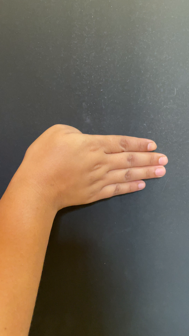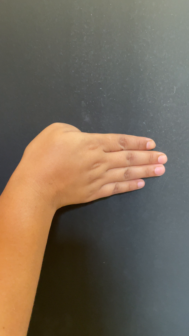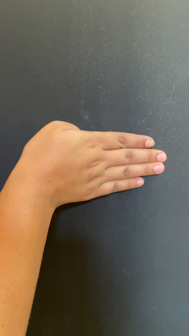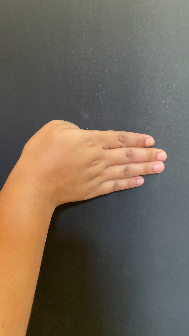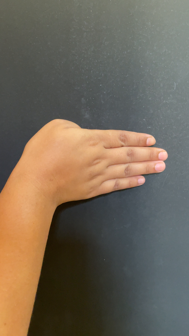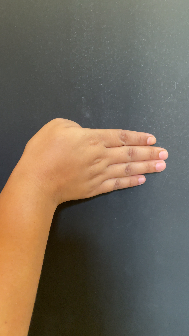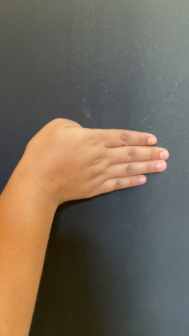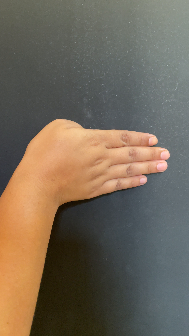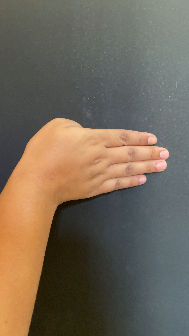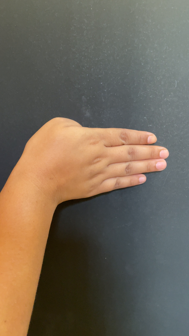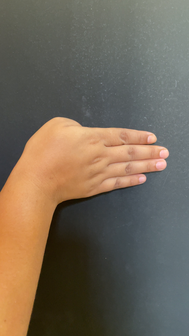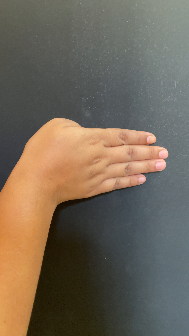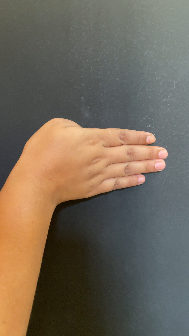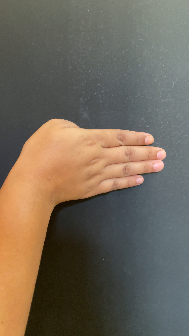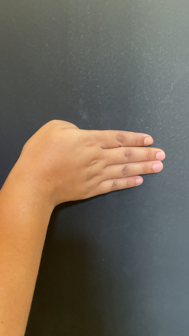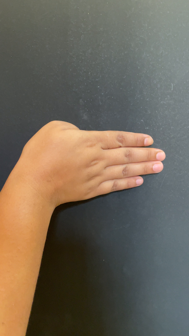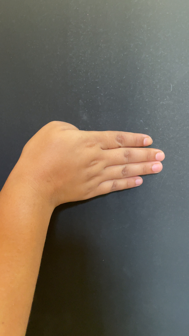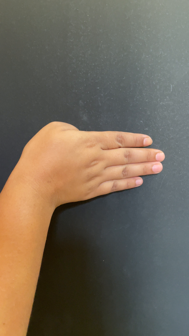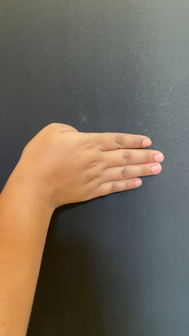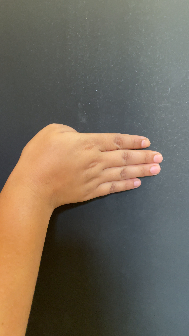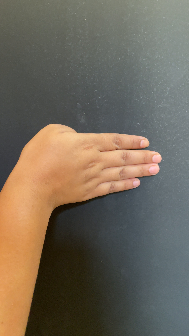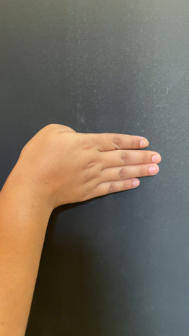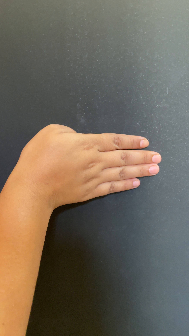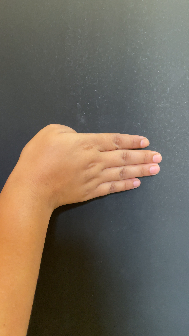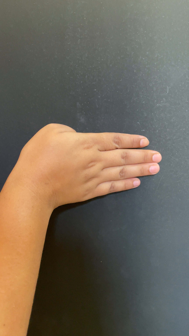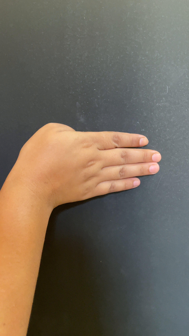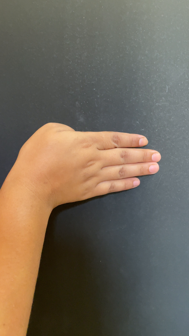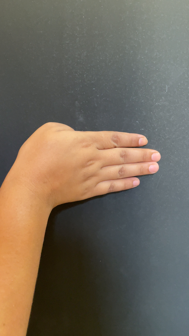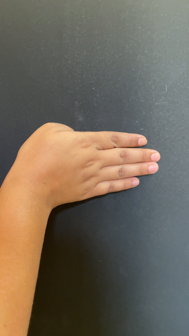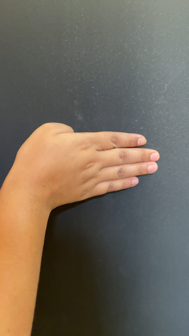ह